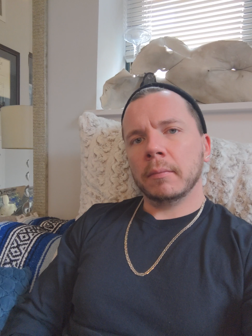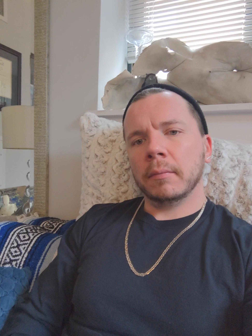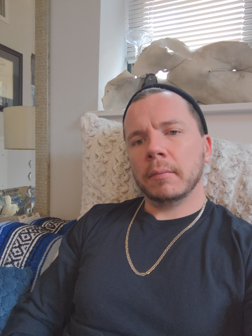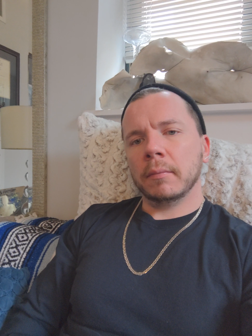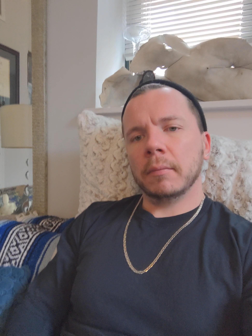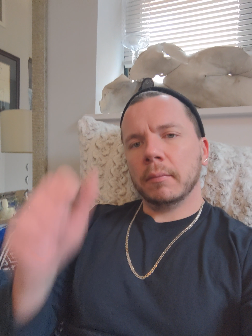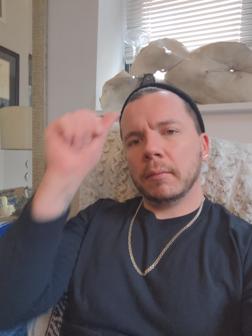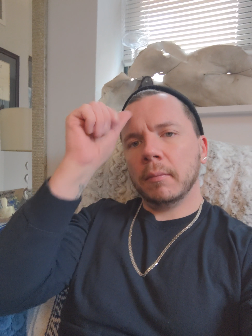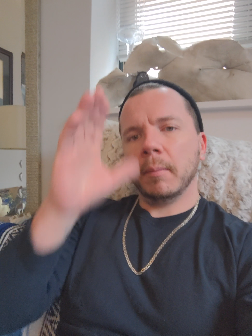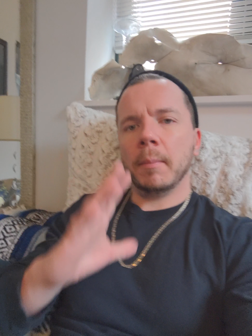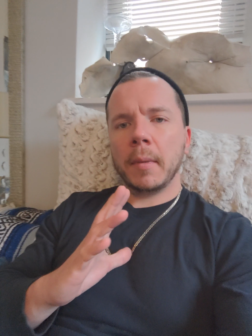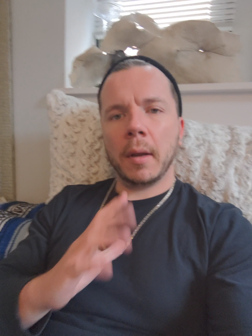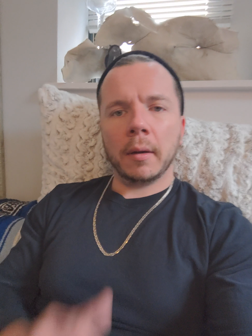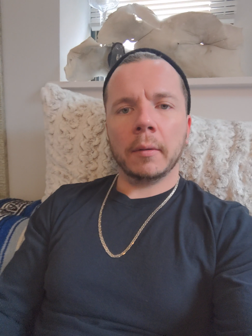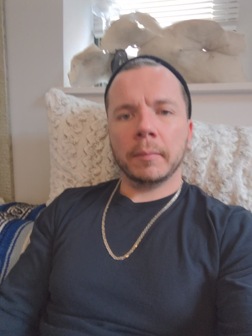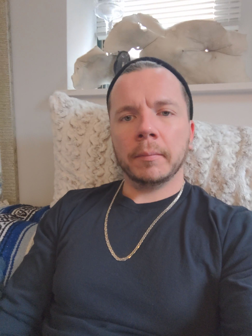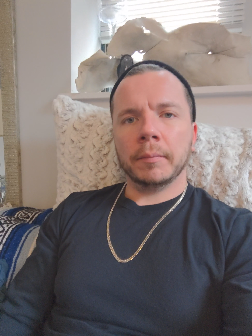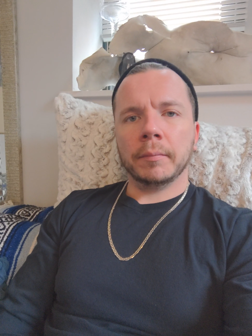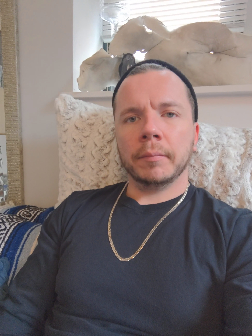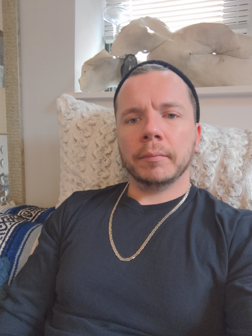man